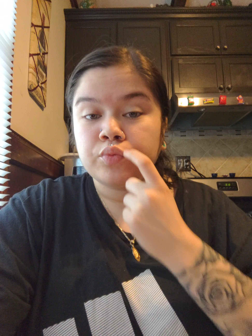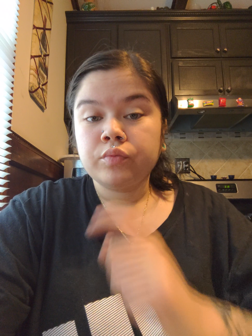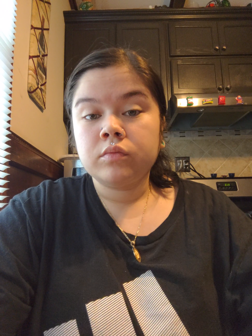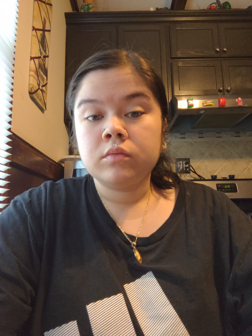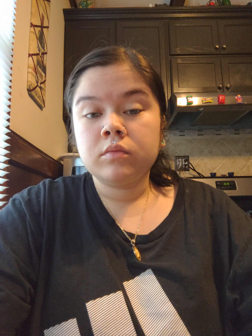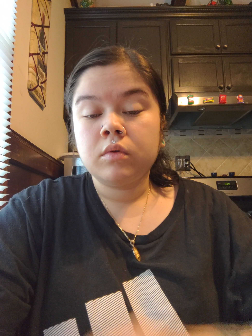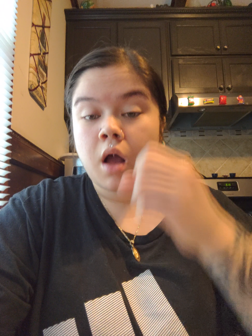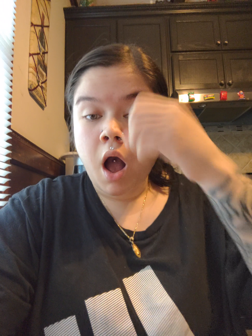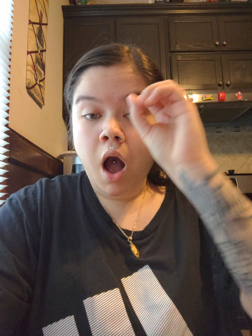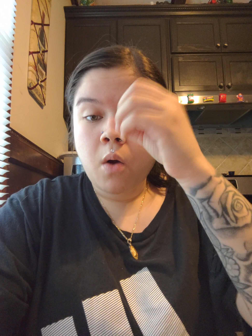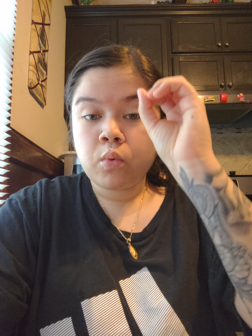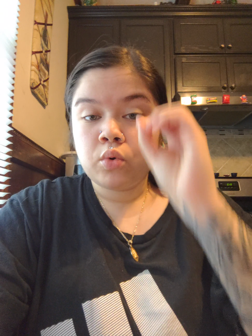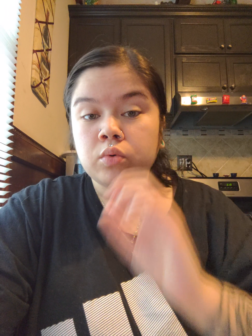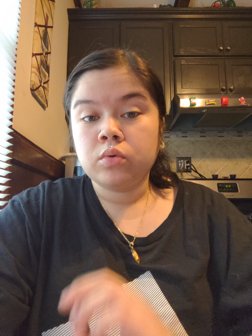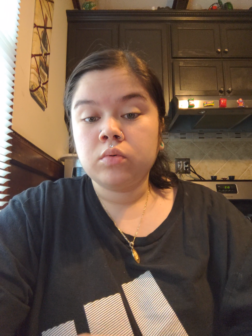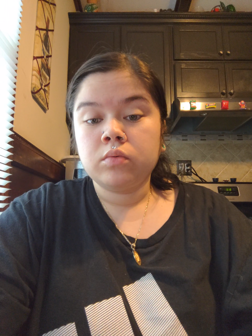owl